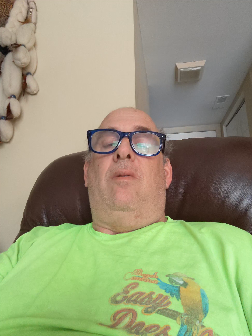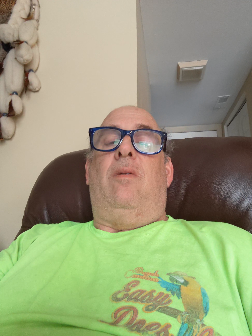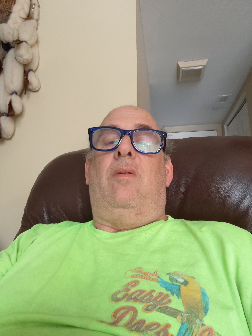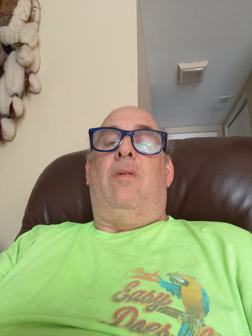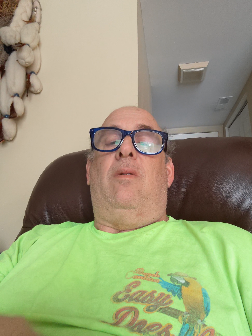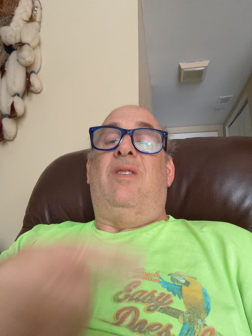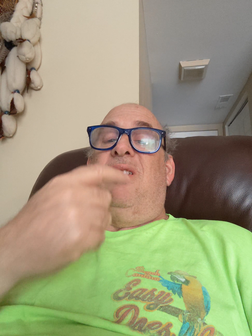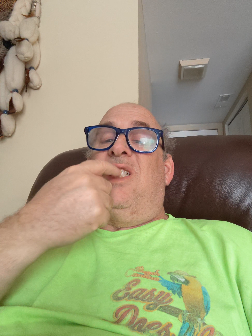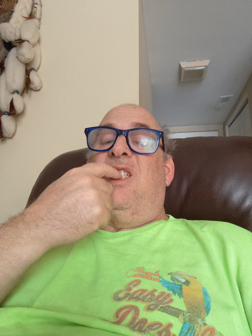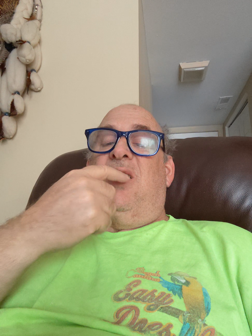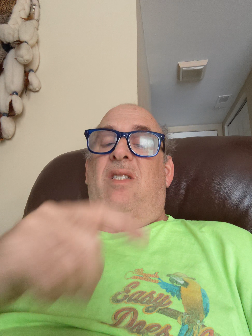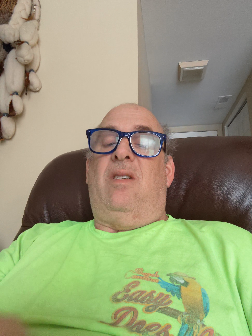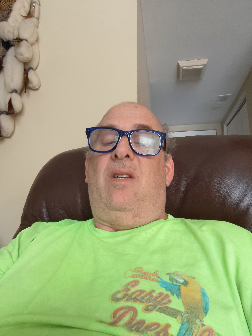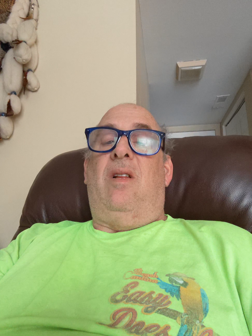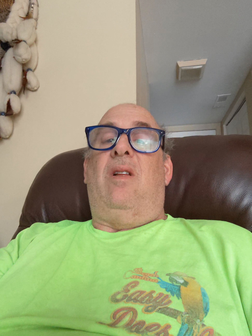window